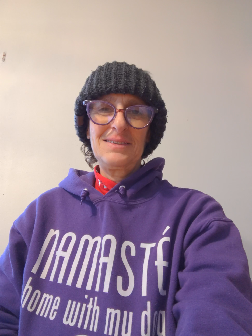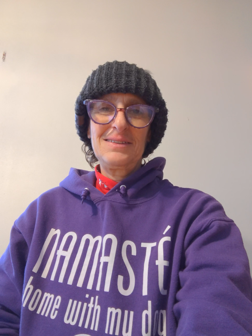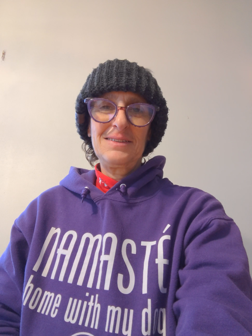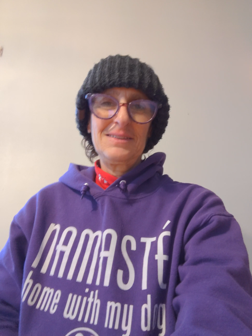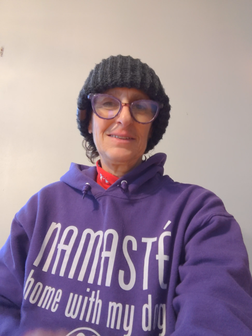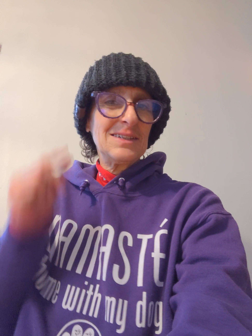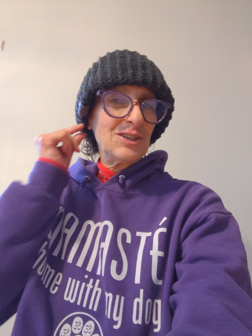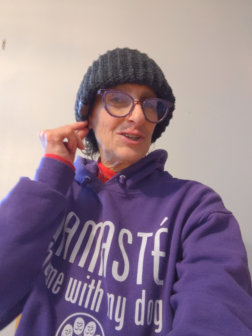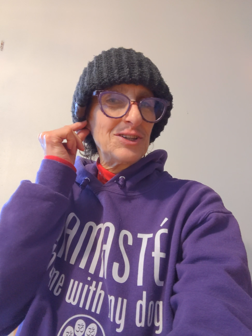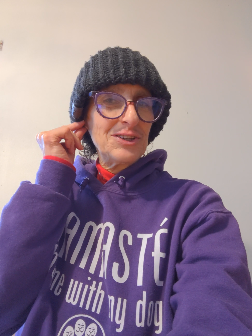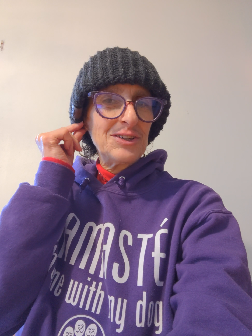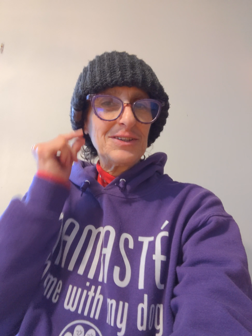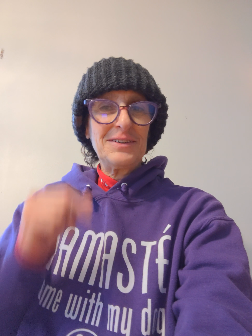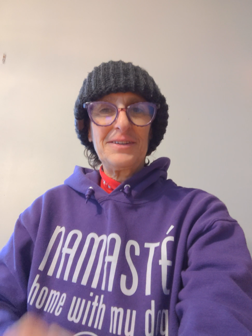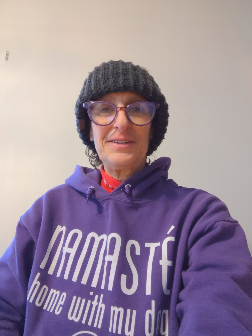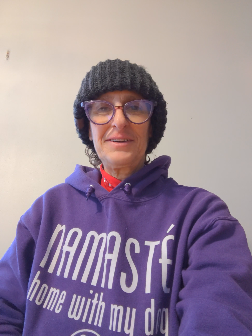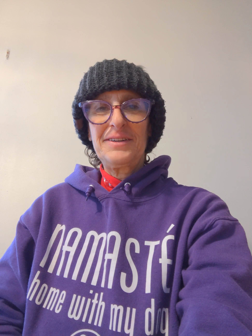ear